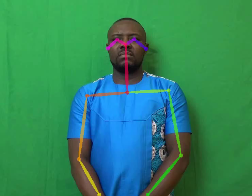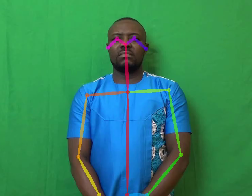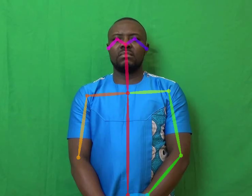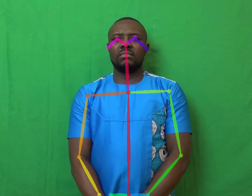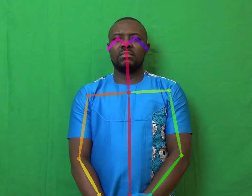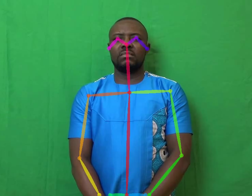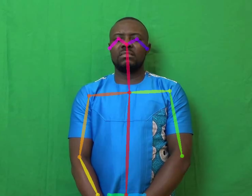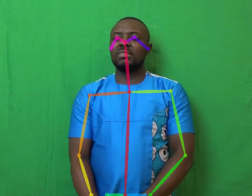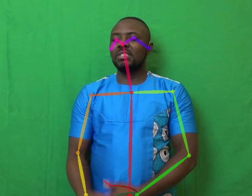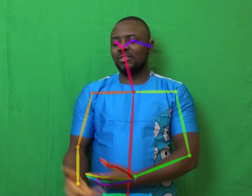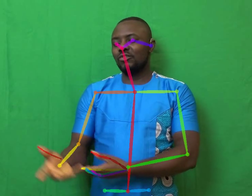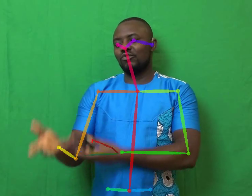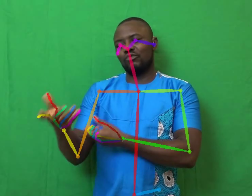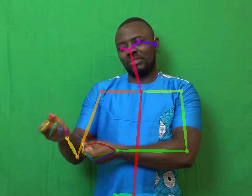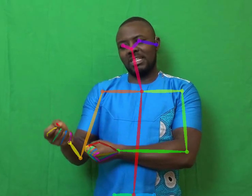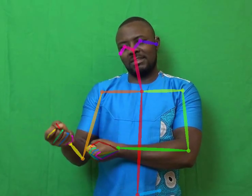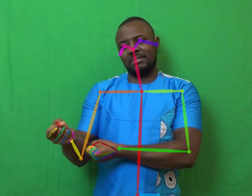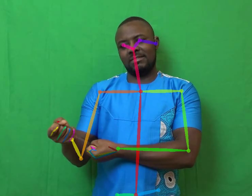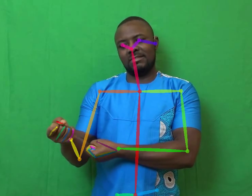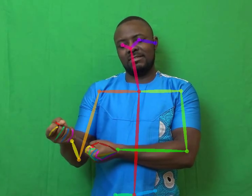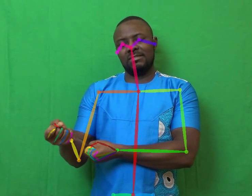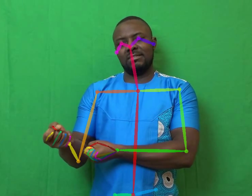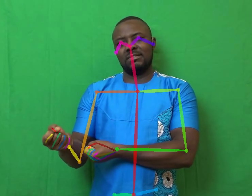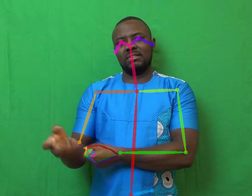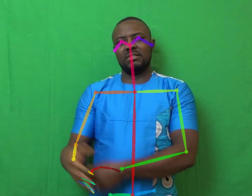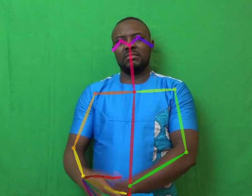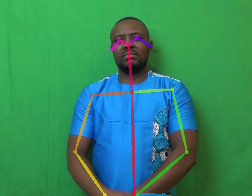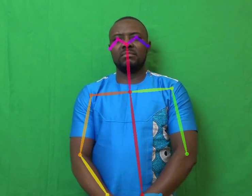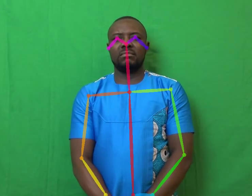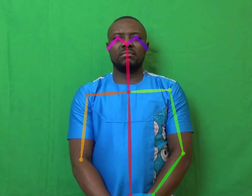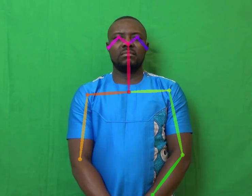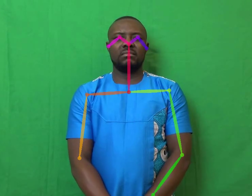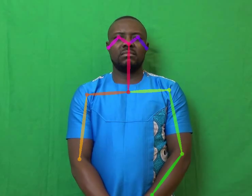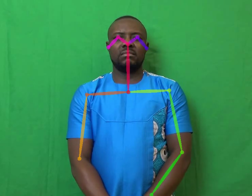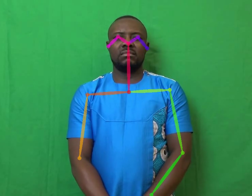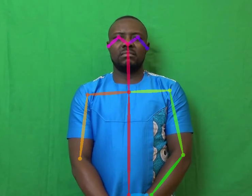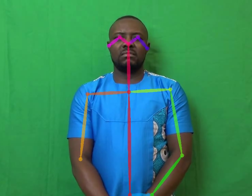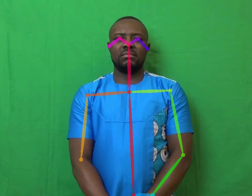trust